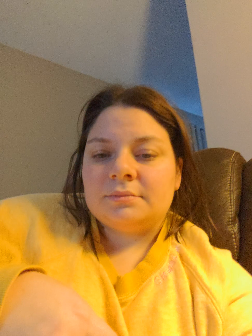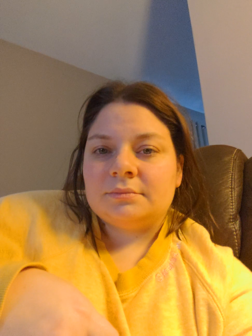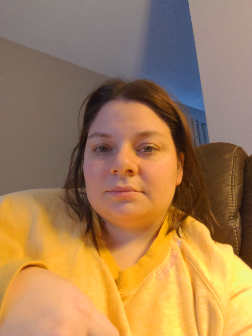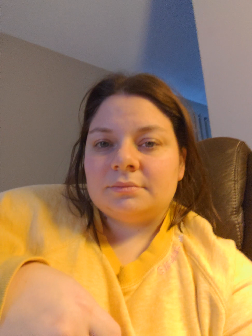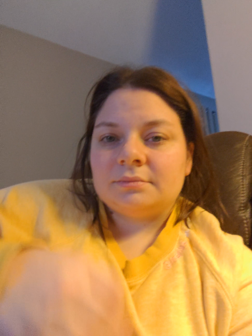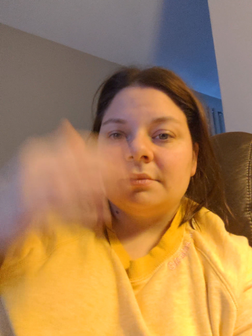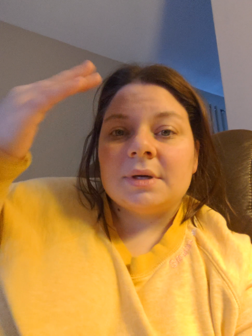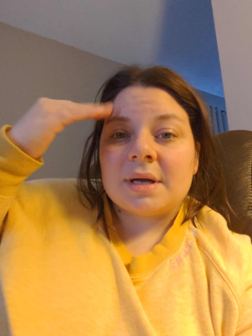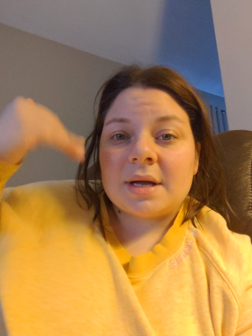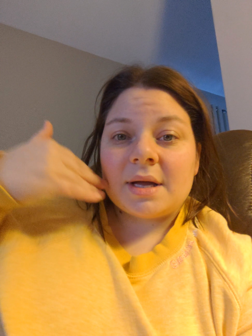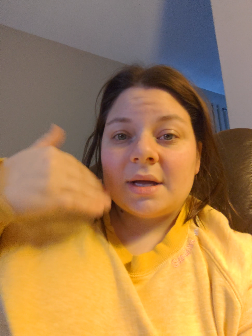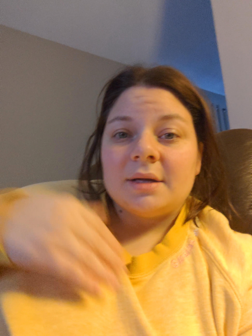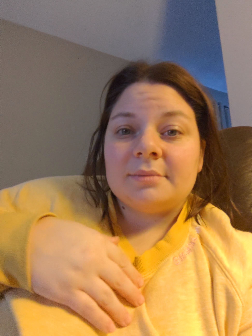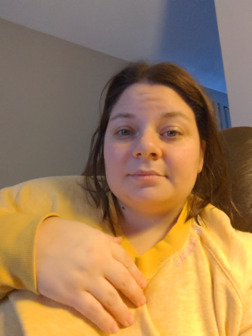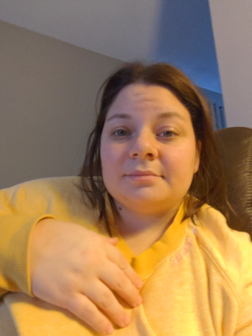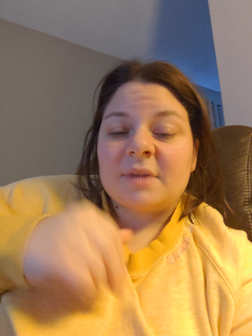head